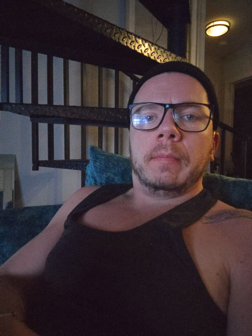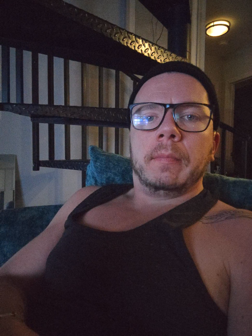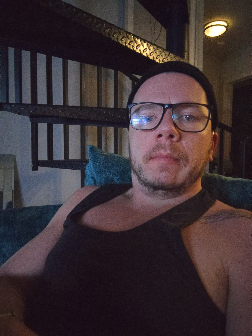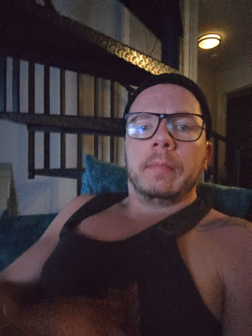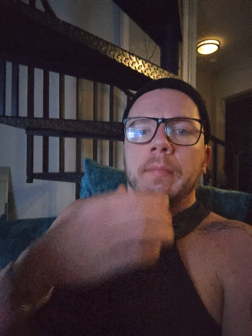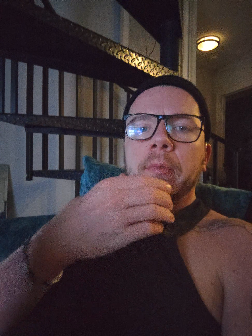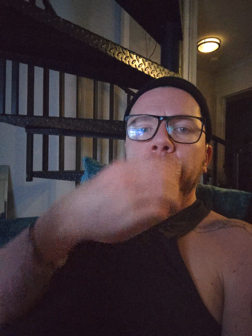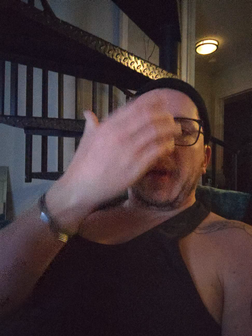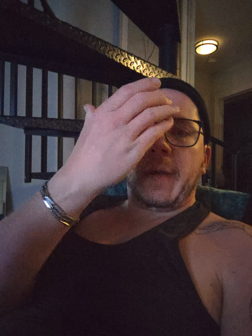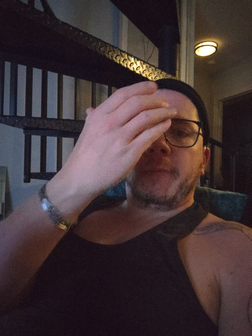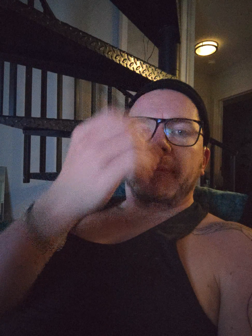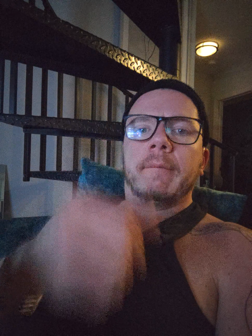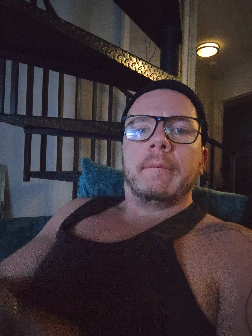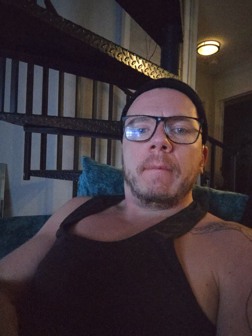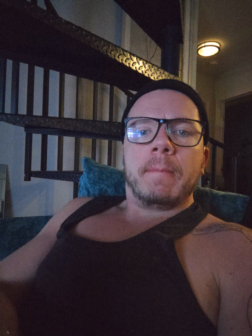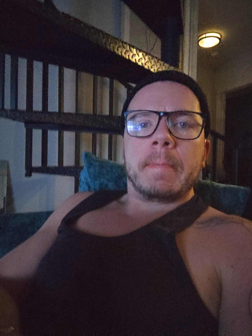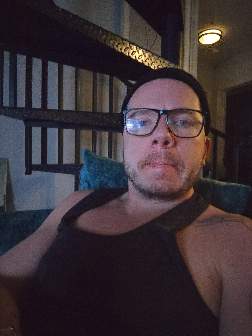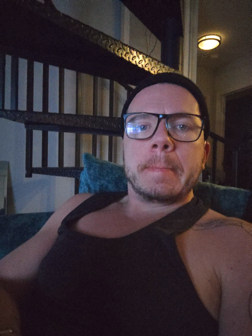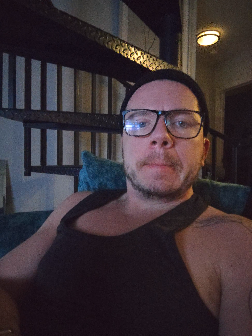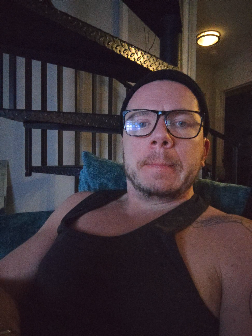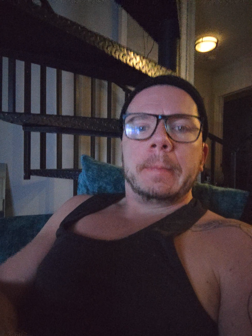giraffe